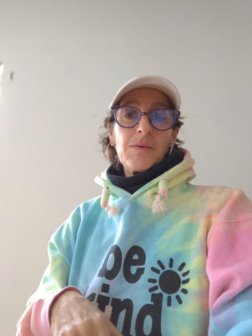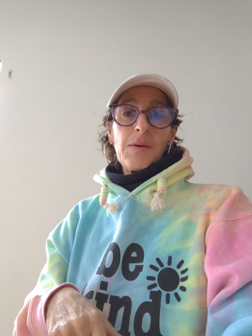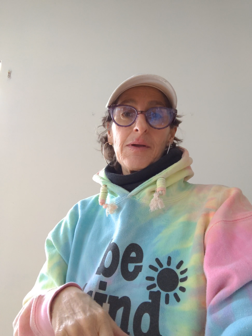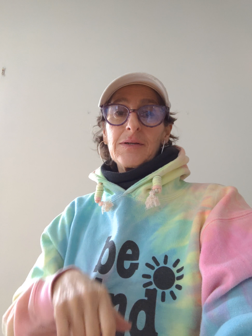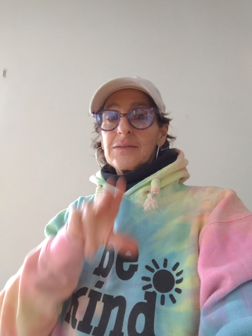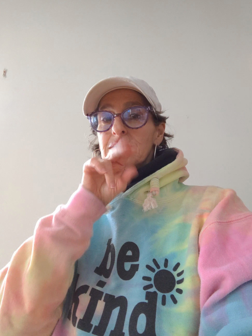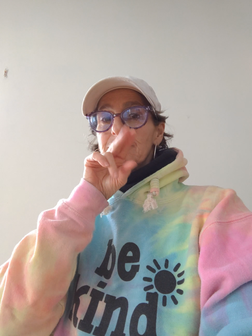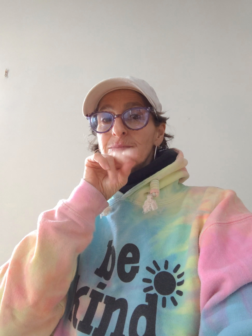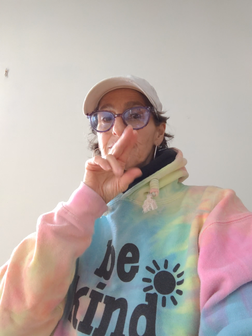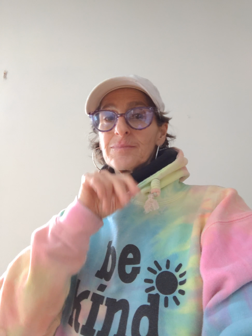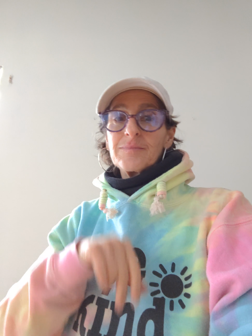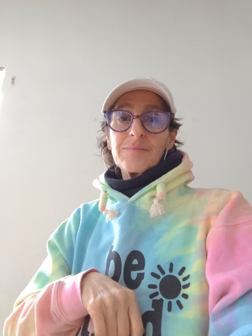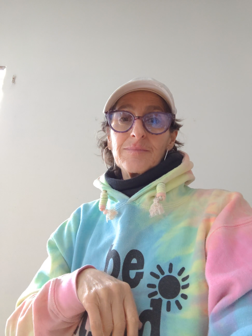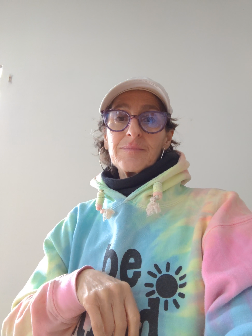duck